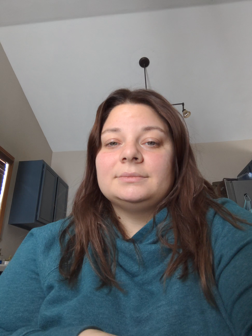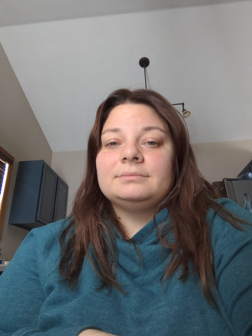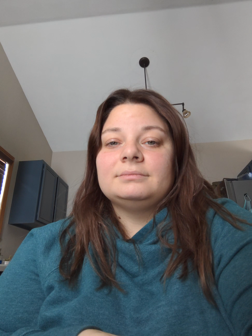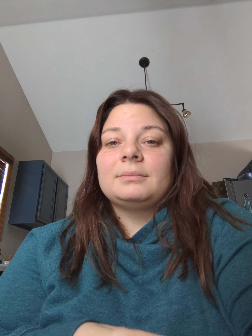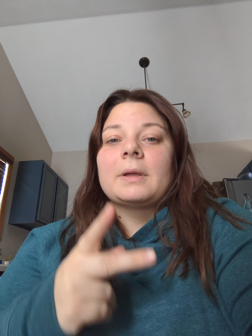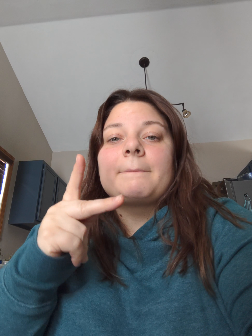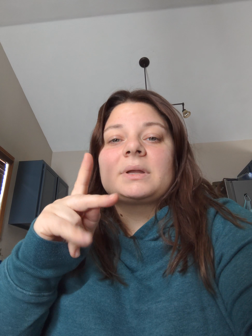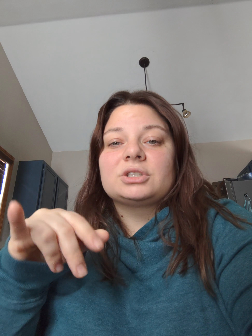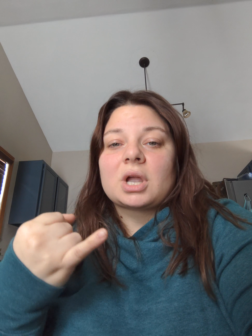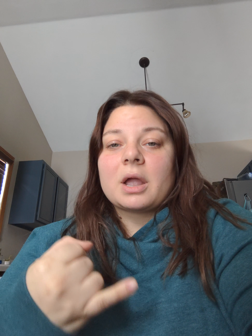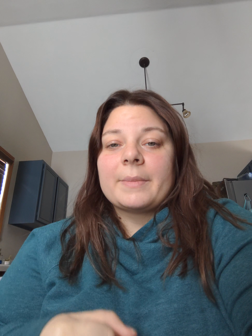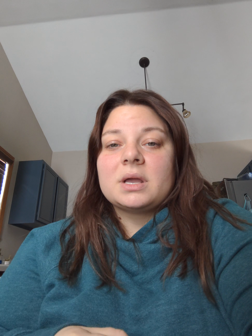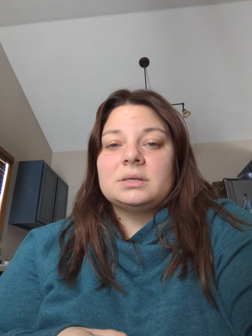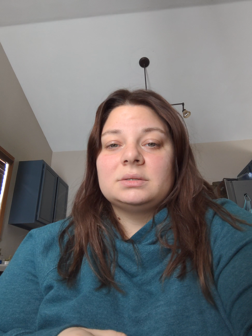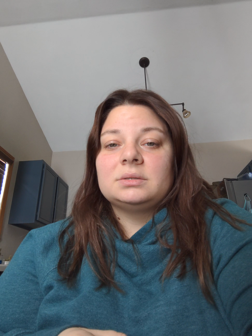pajamas